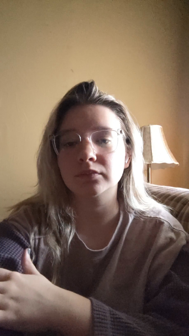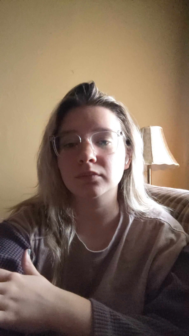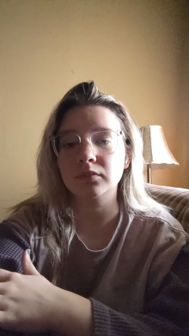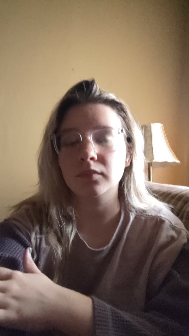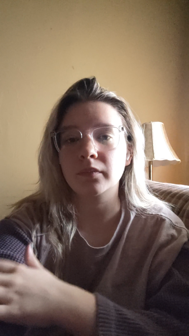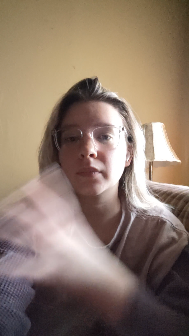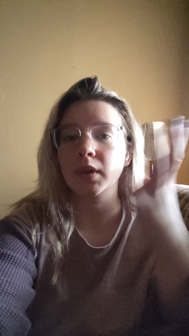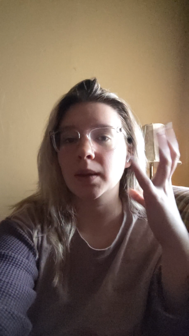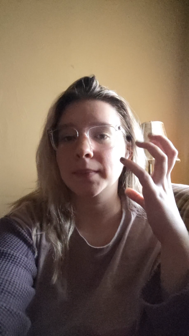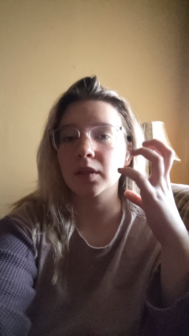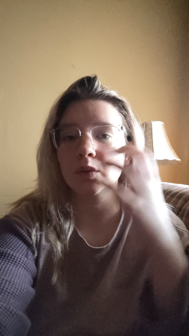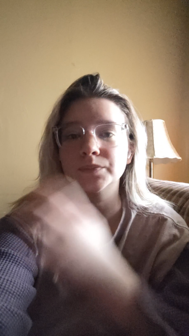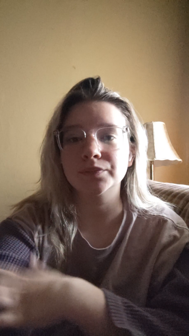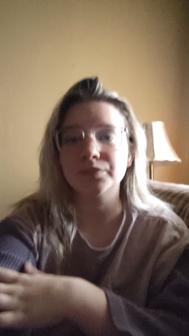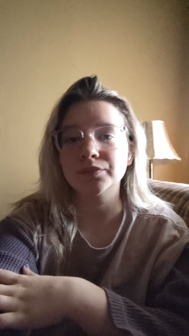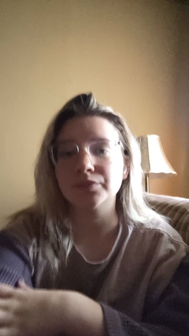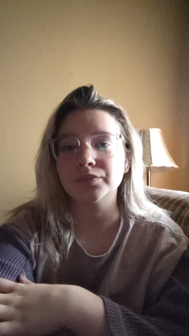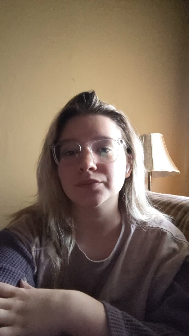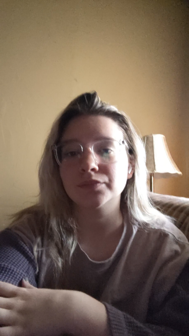pillow